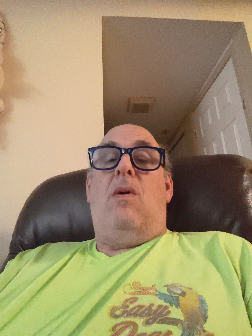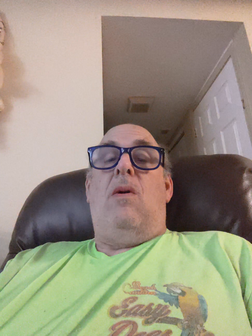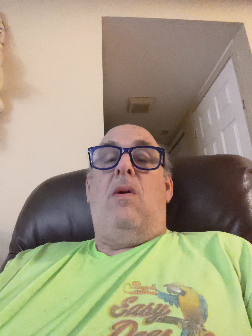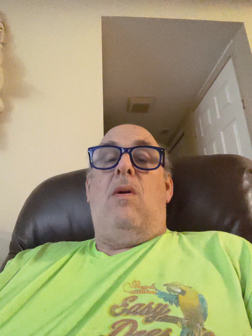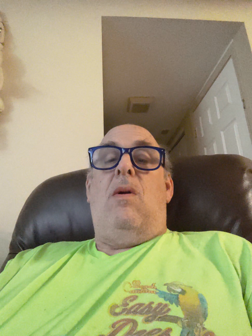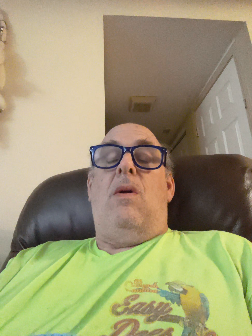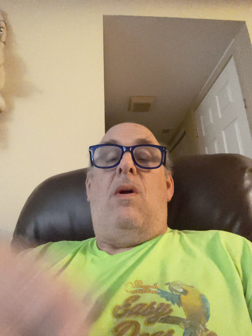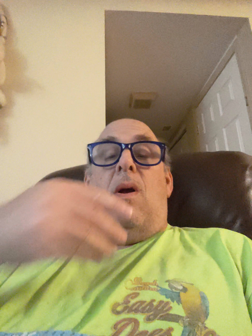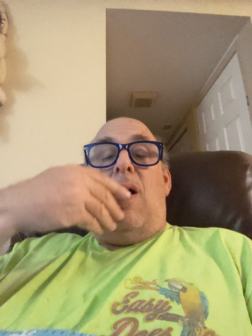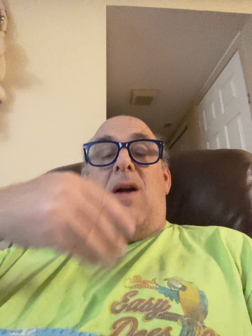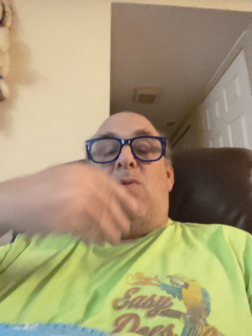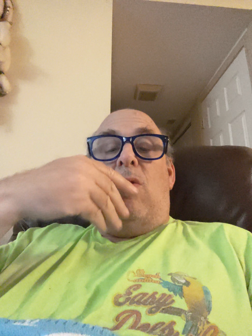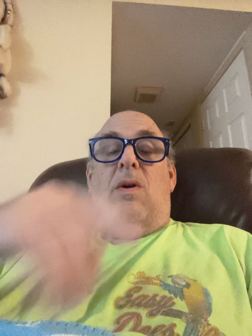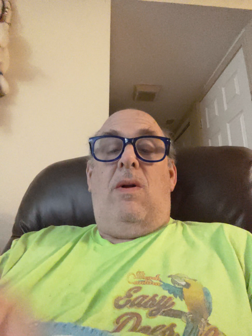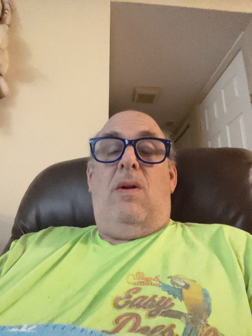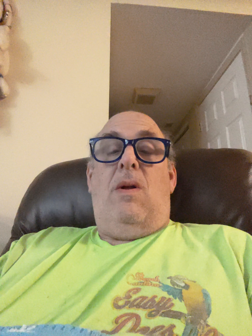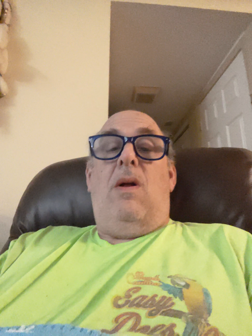cereal